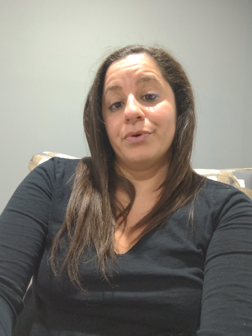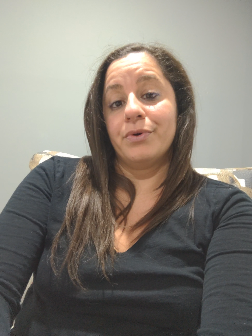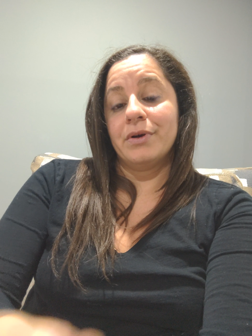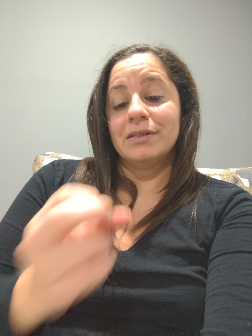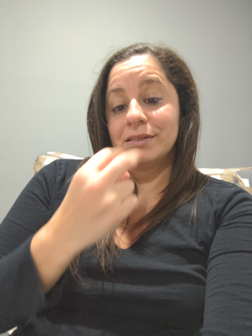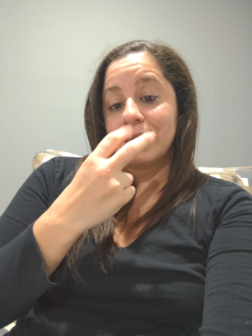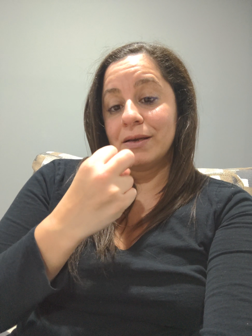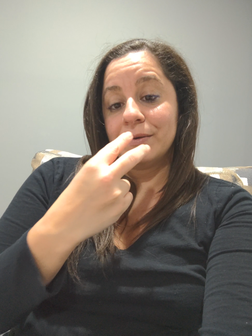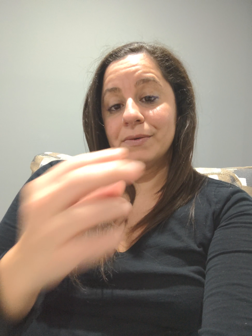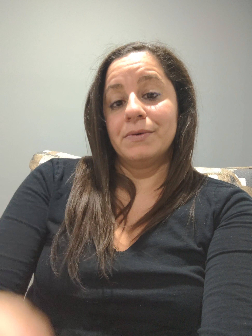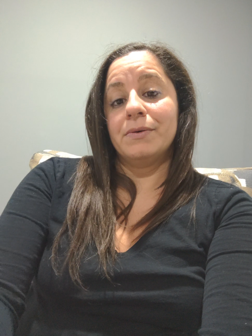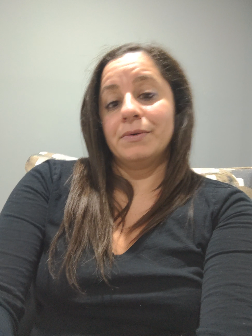snack